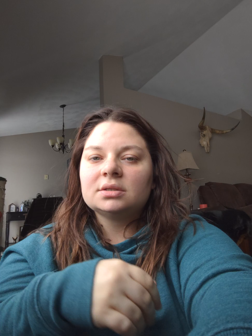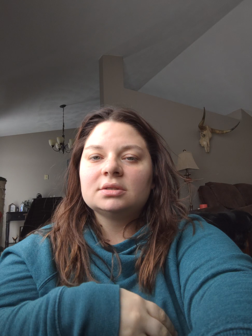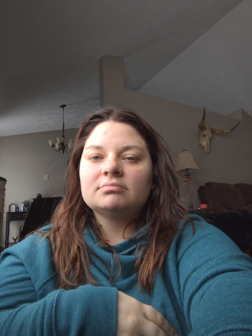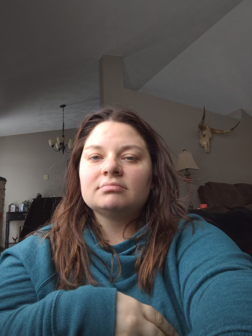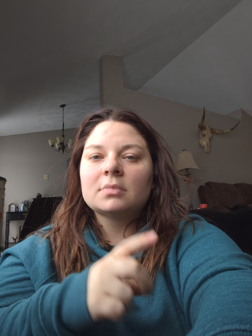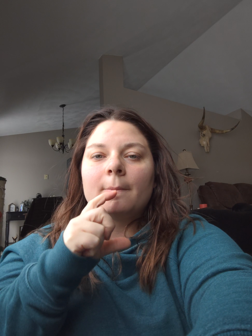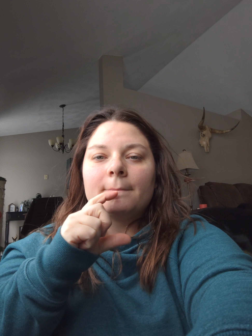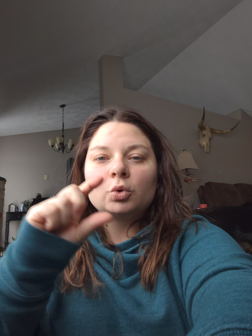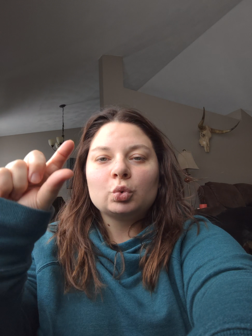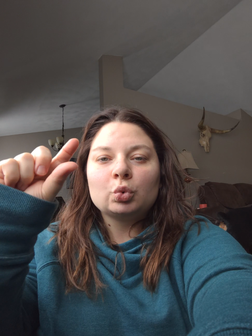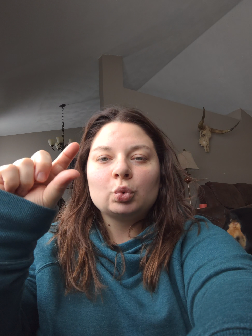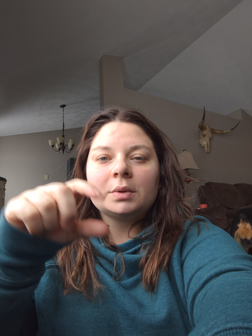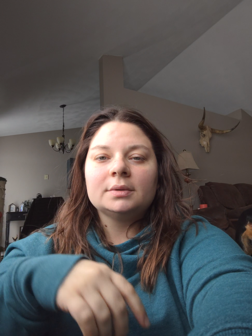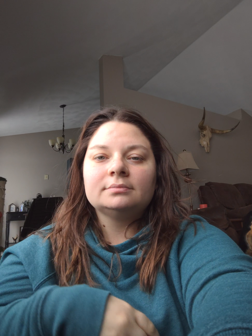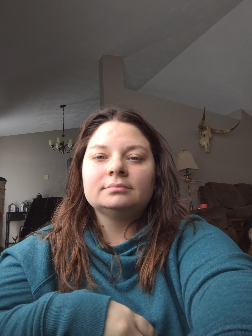moon